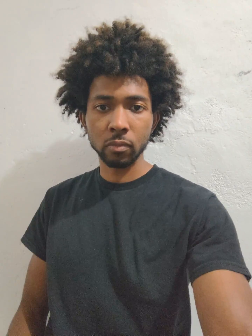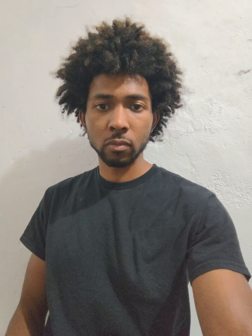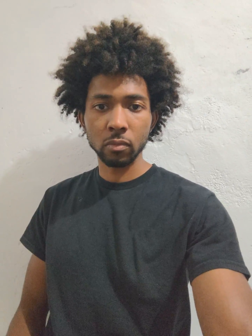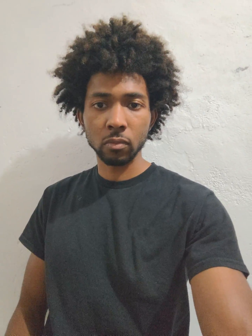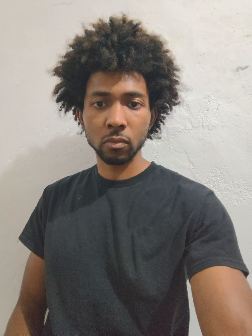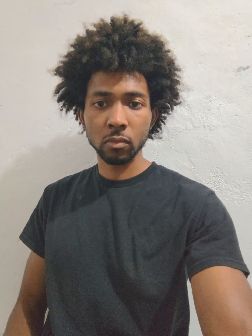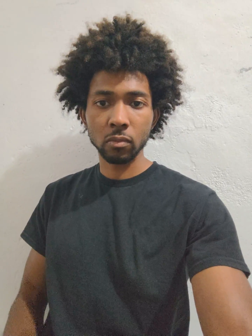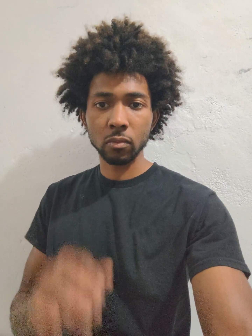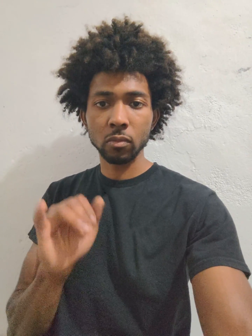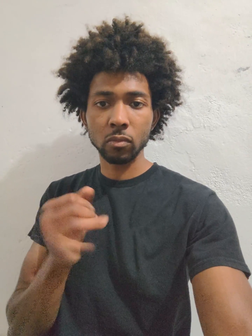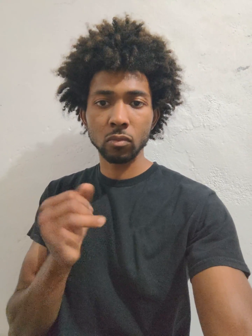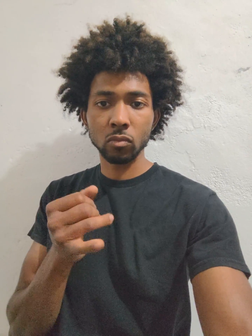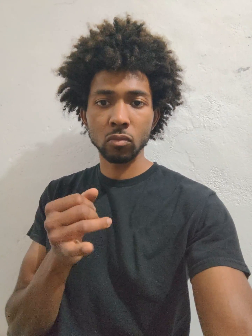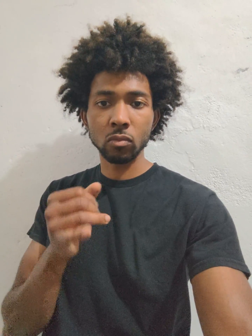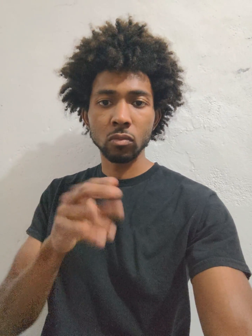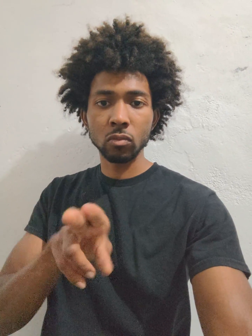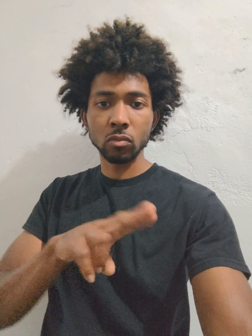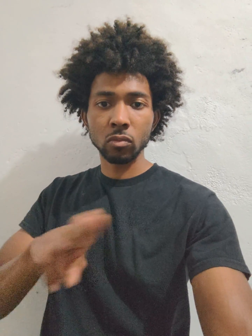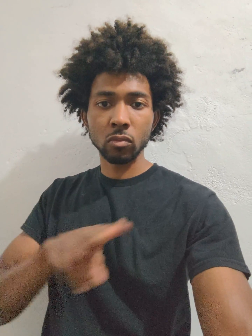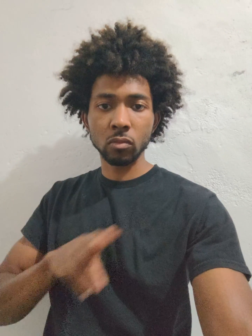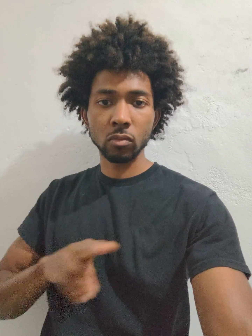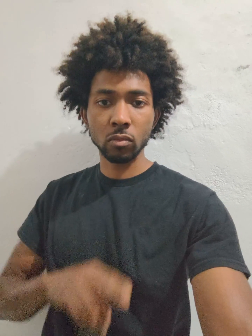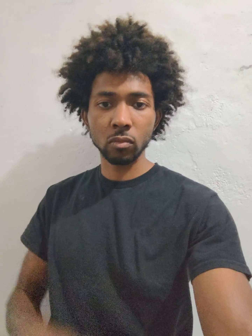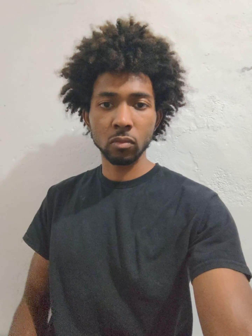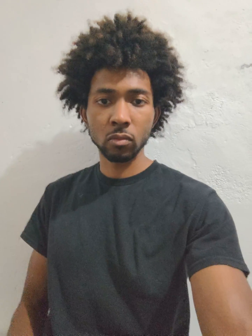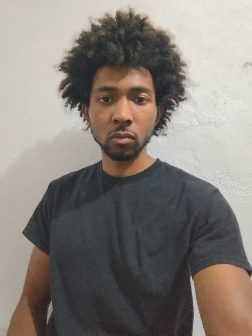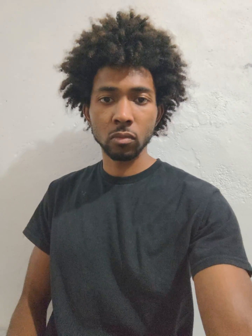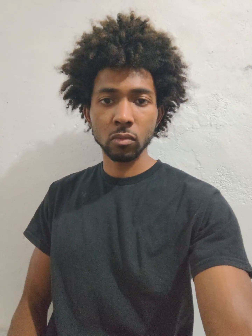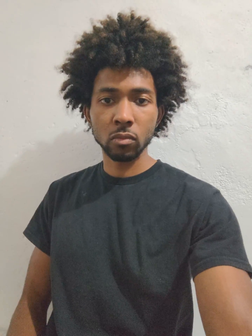jelly